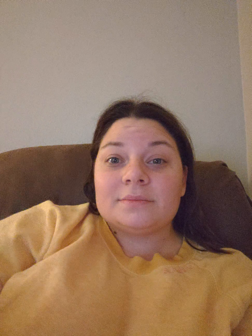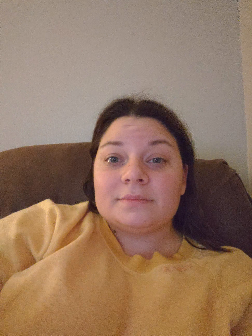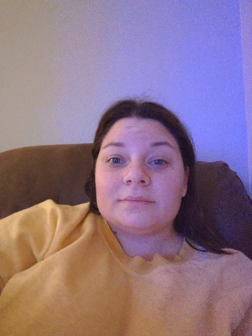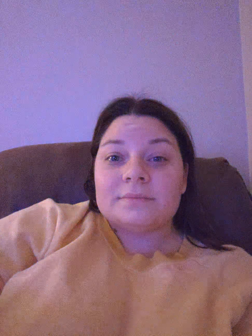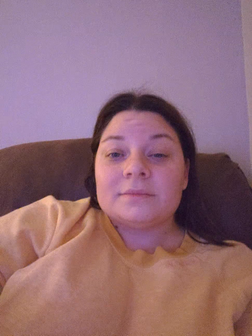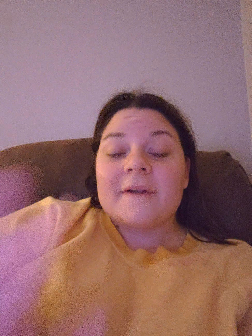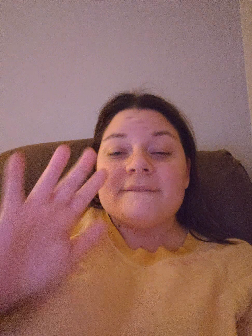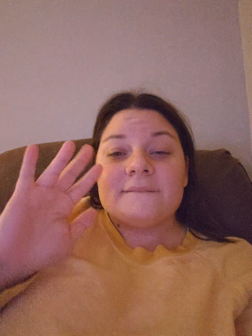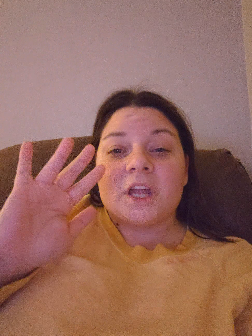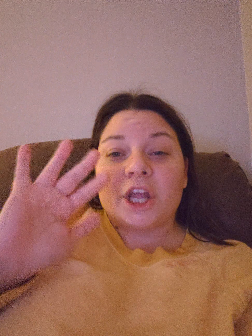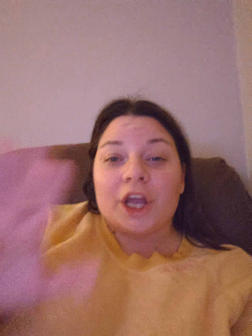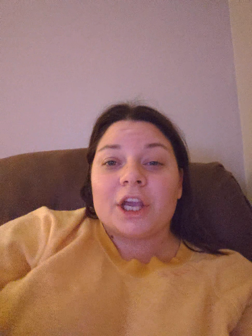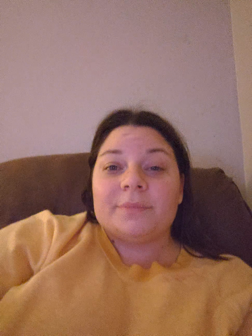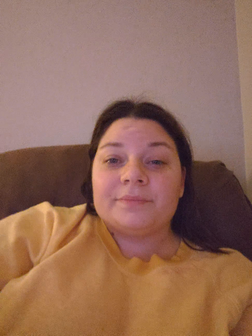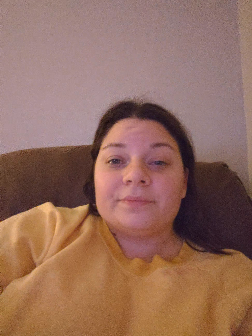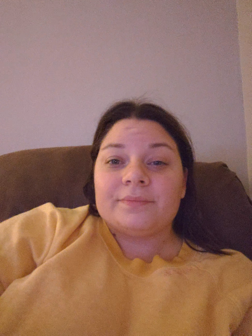finger